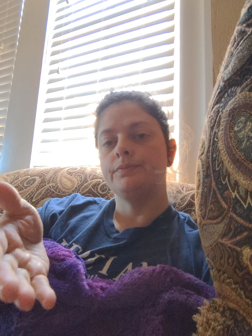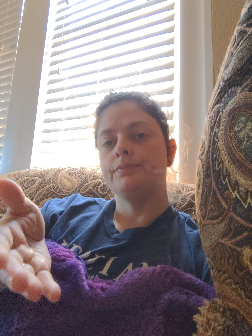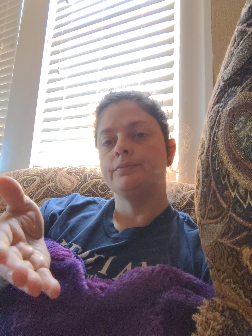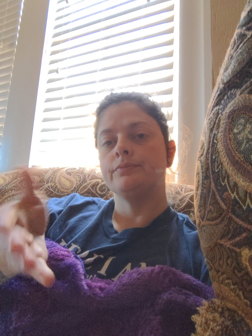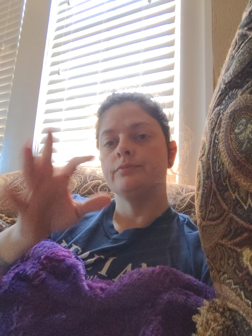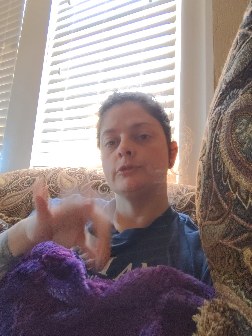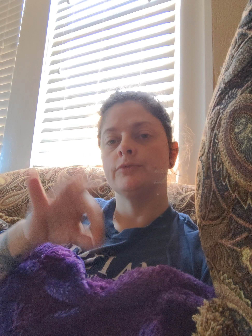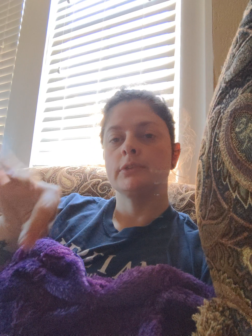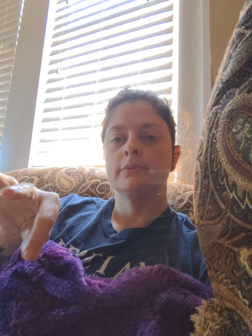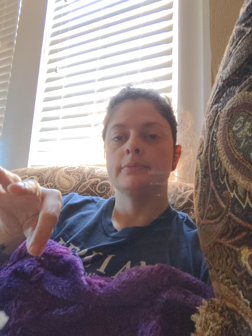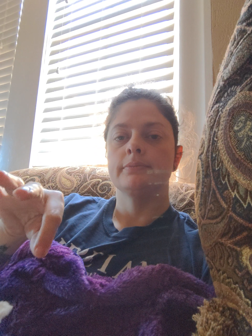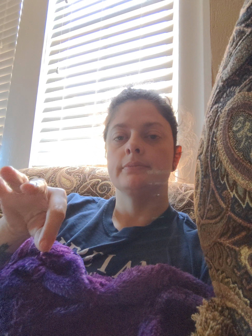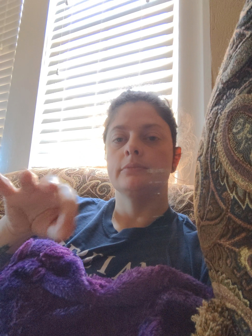french fries